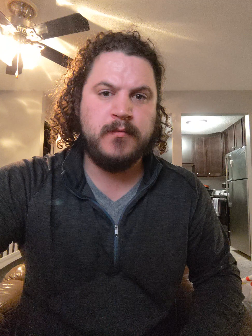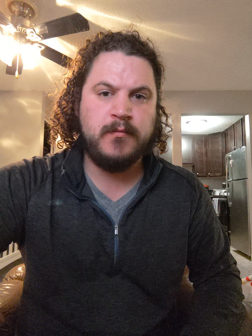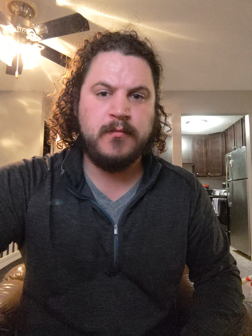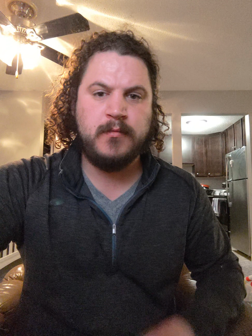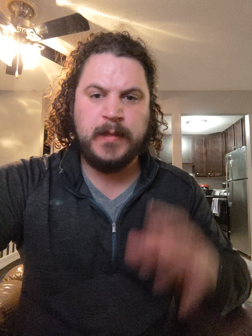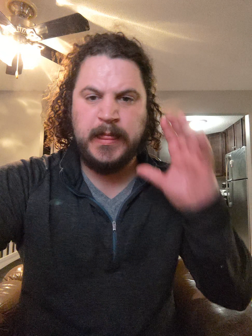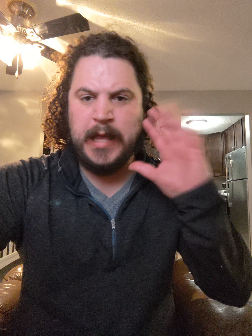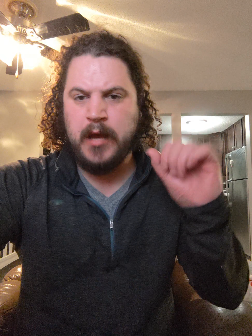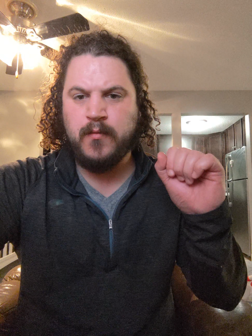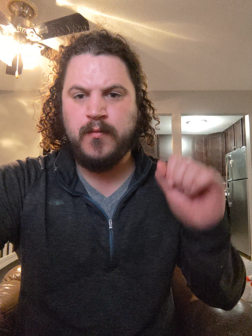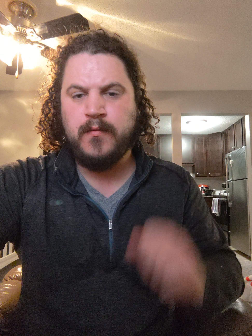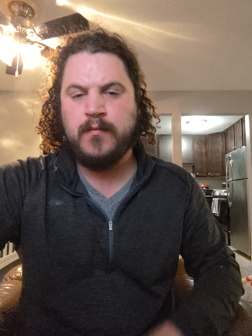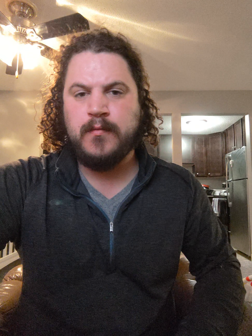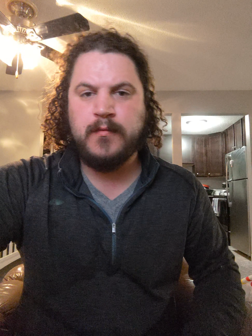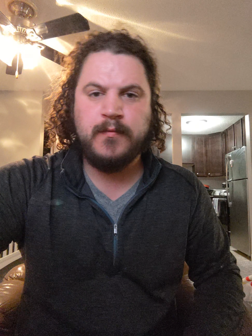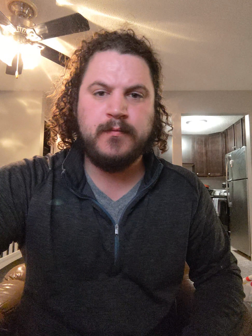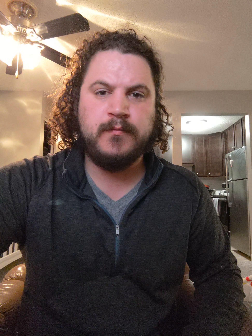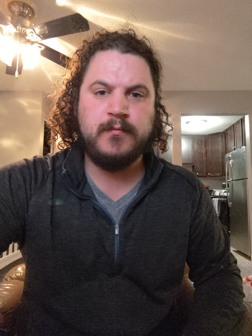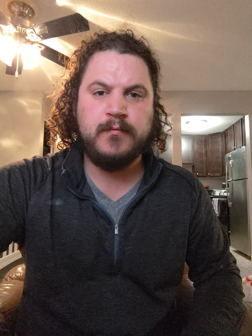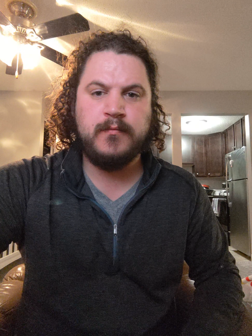loud